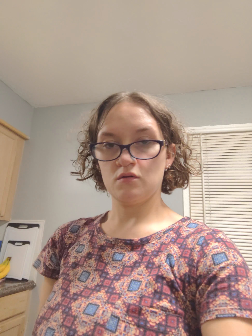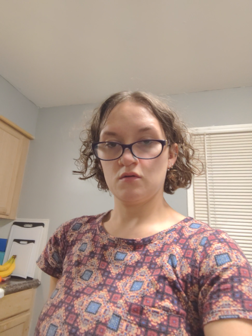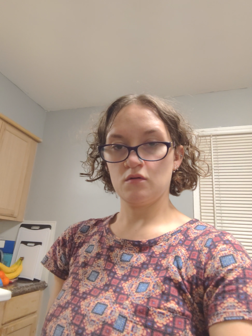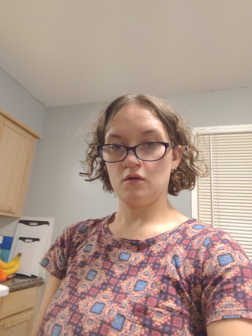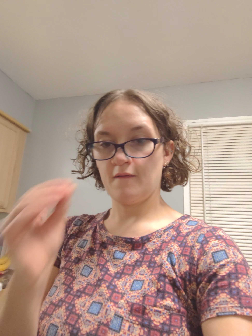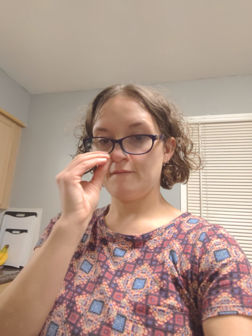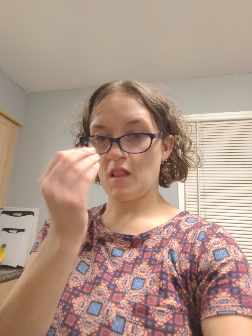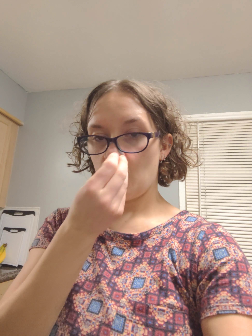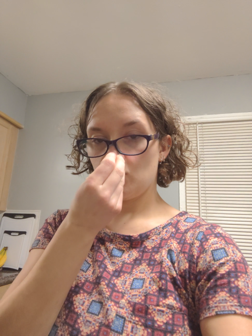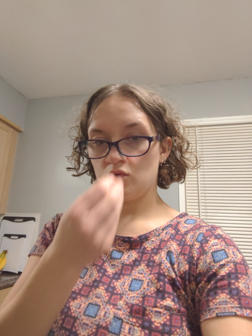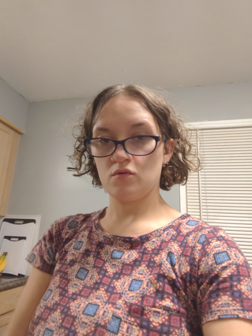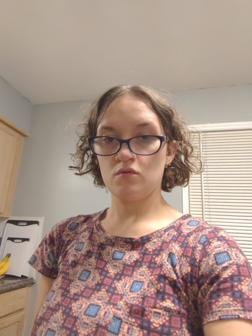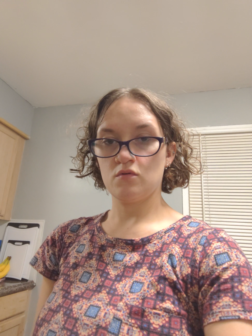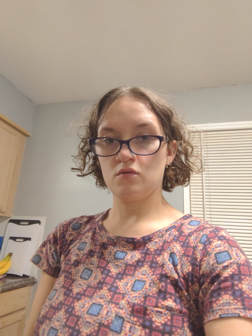flower